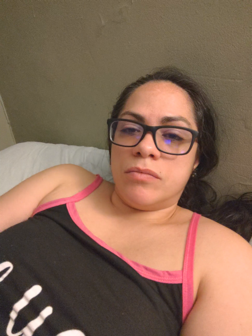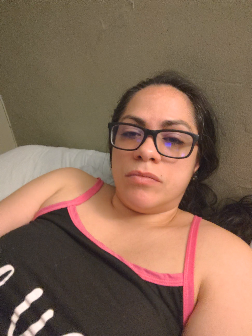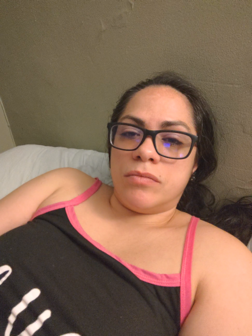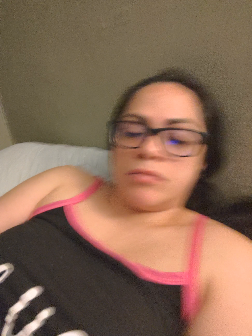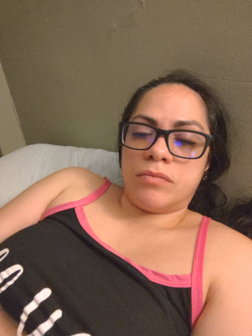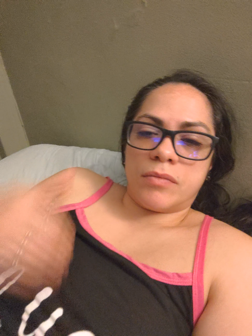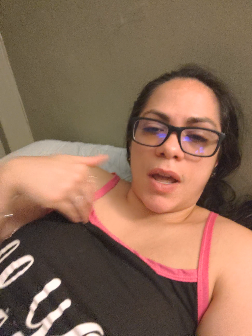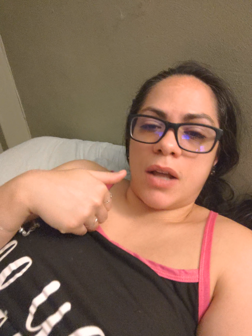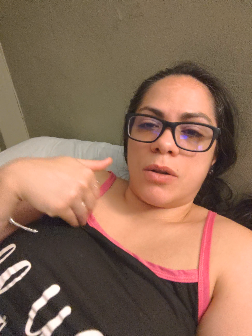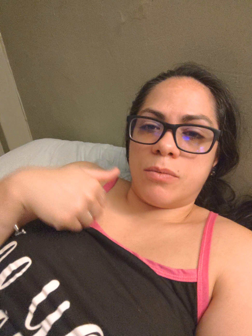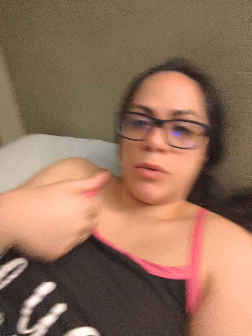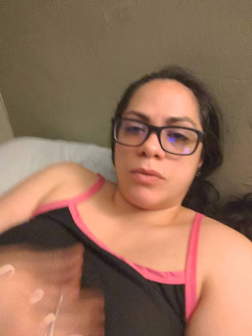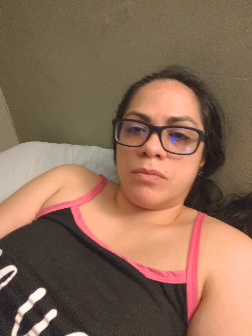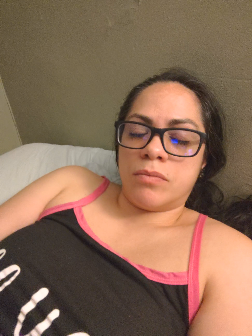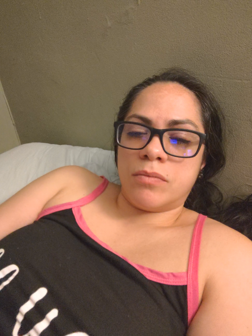animal